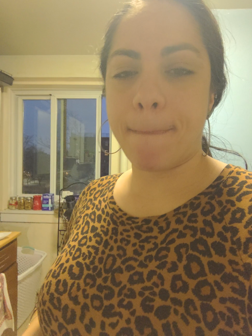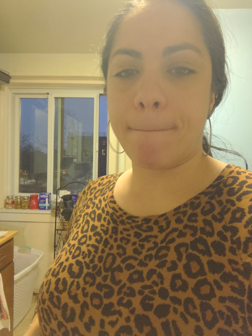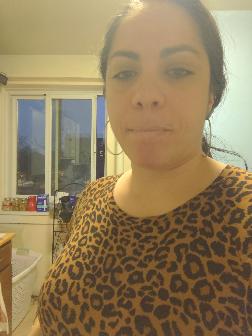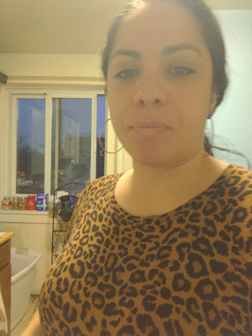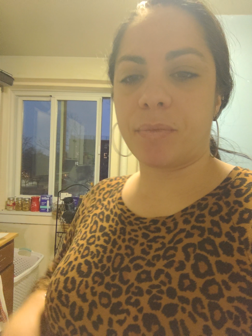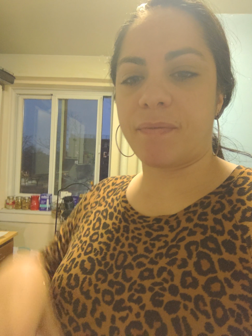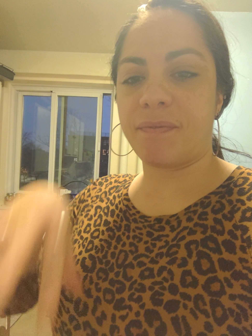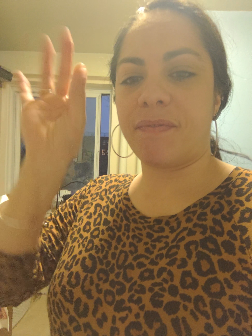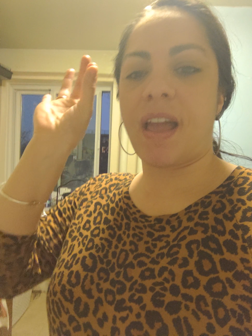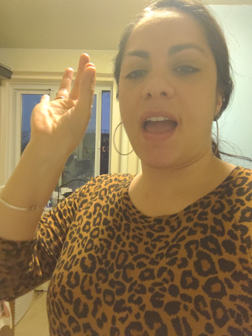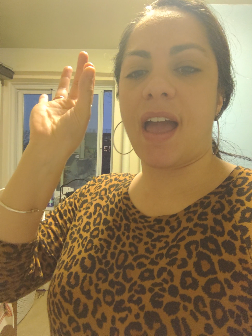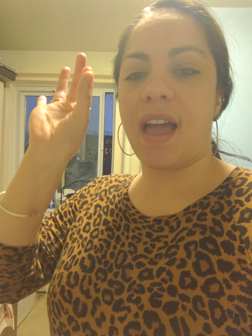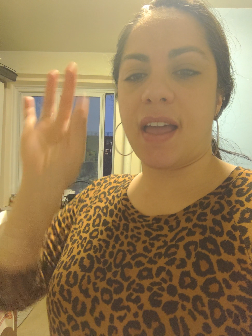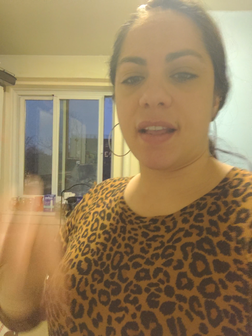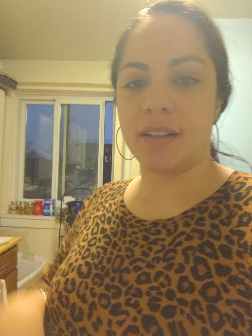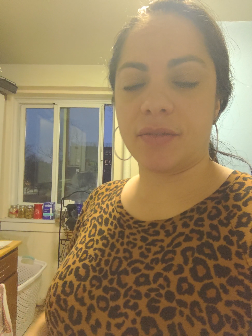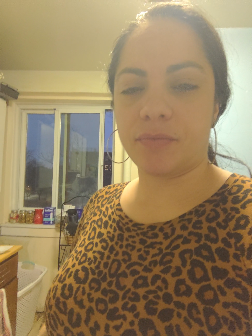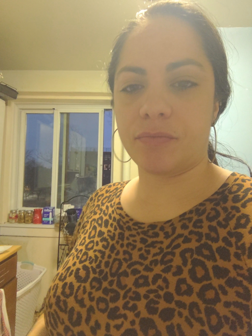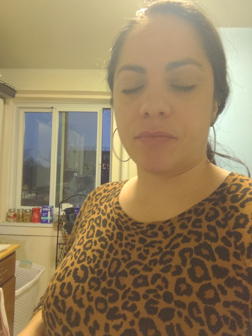find